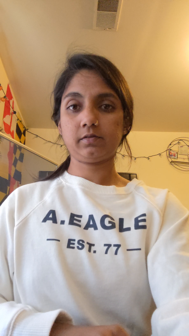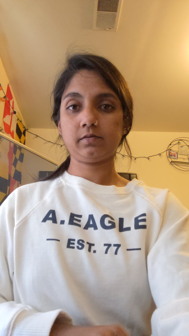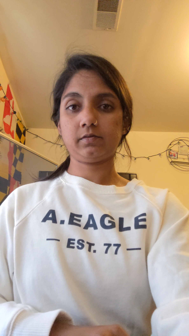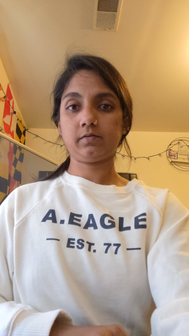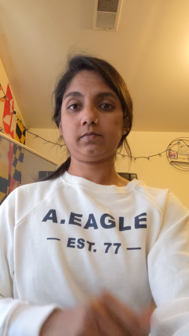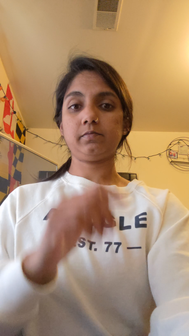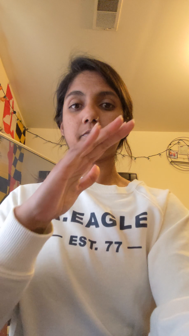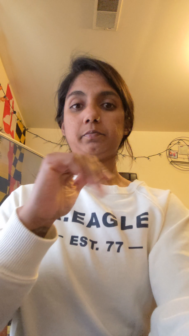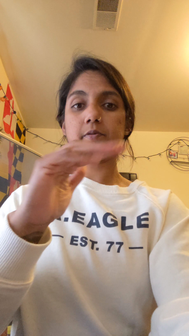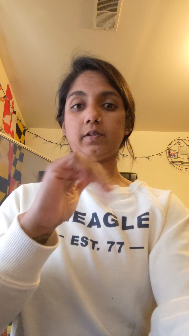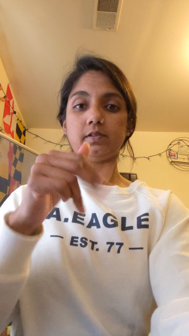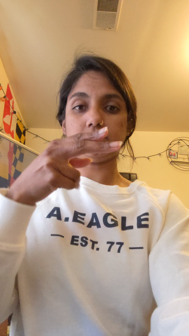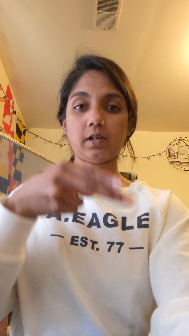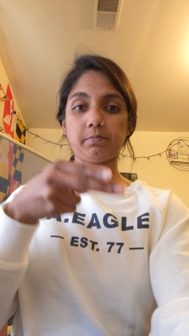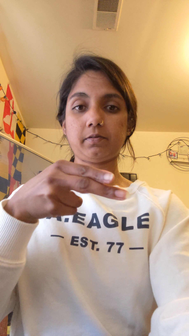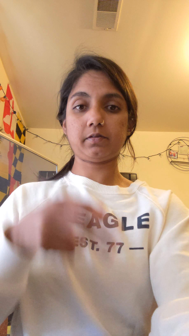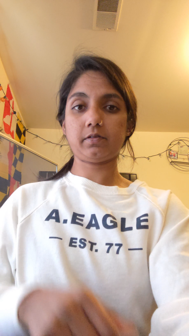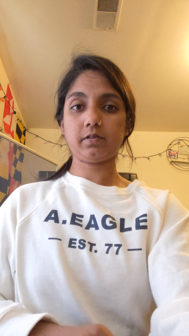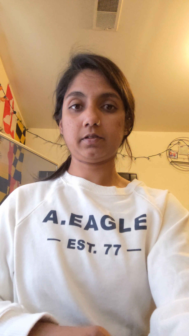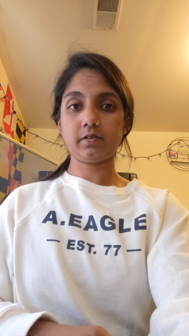pet's name